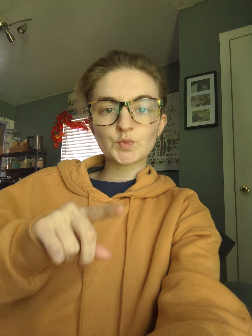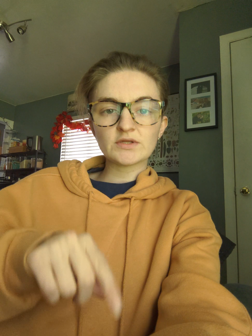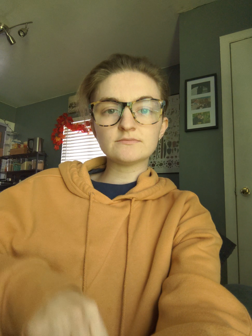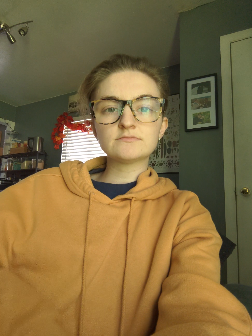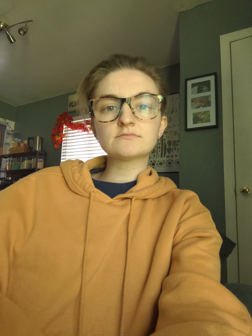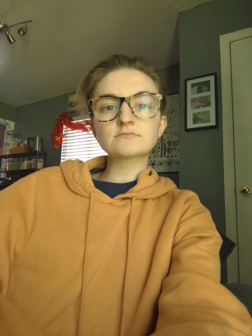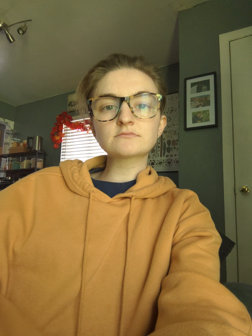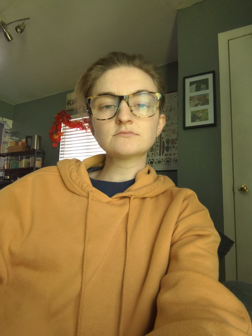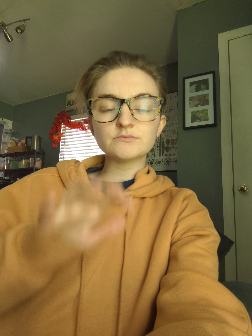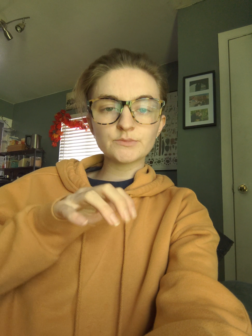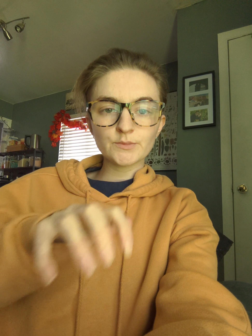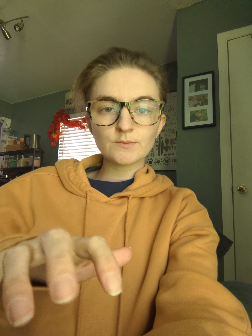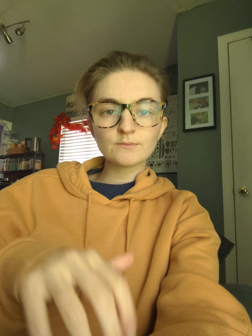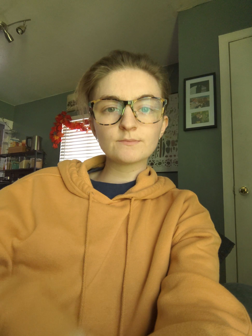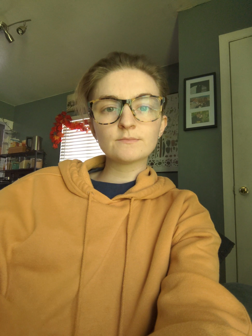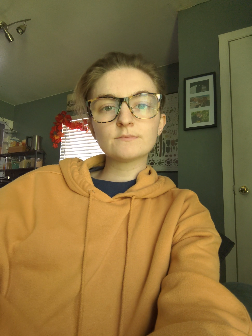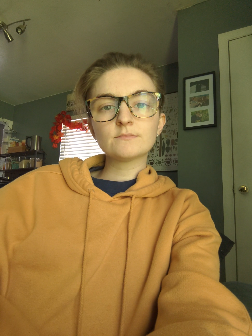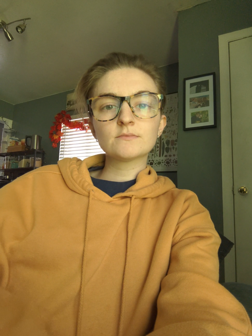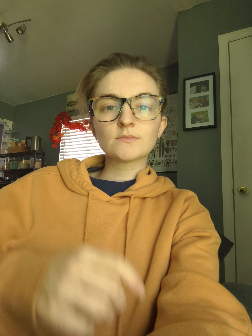grapes